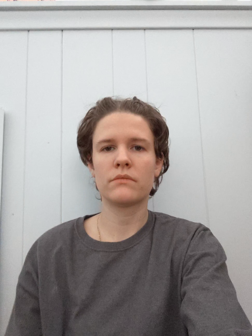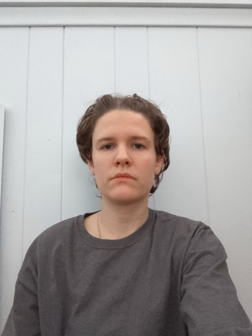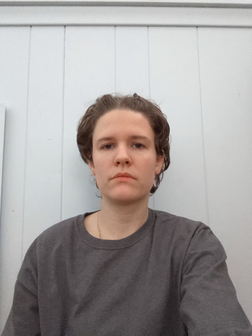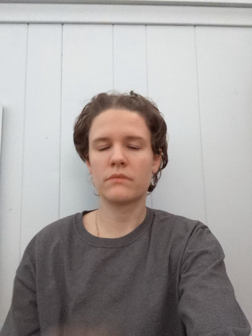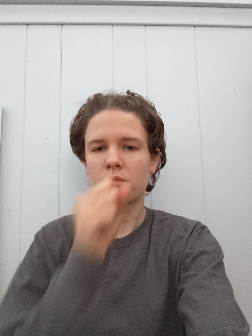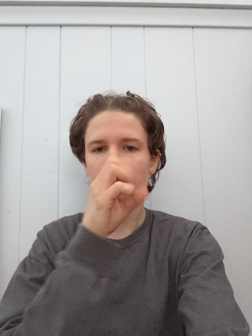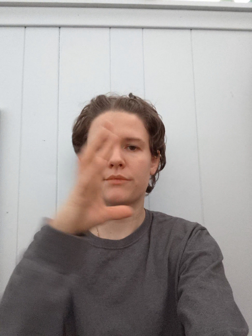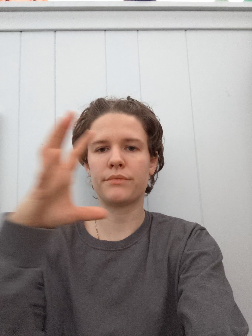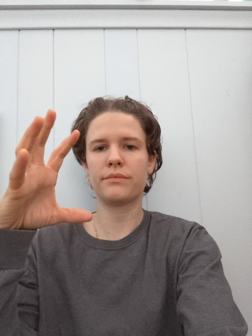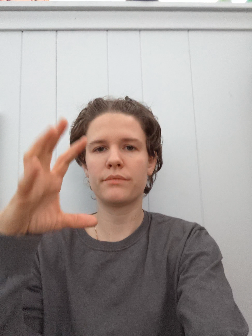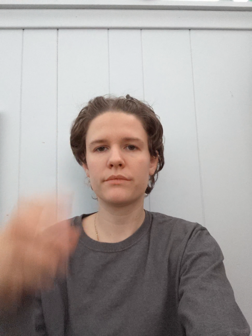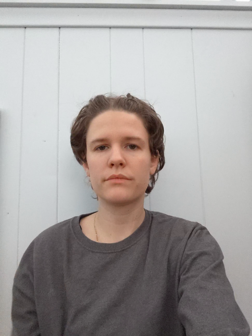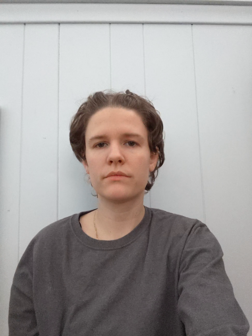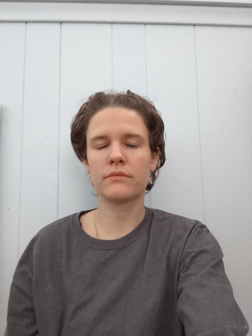balloon